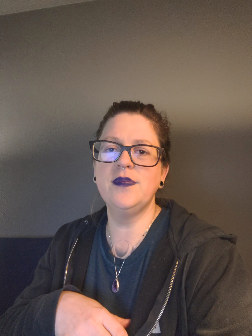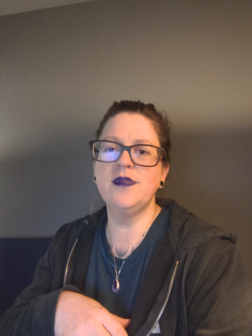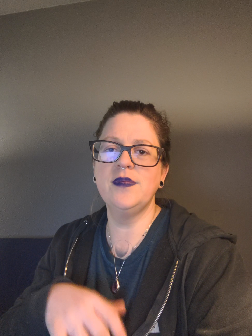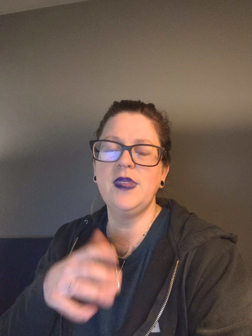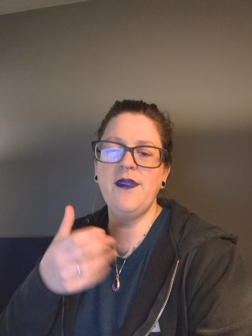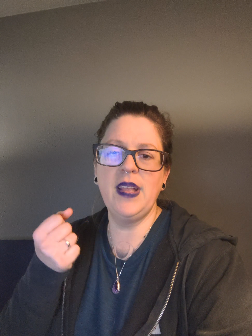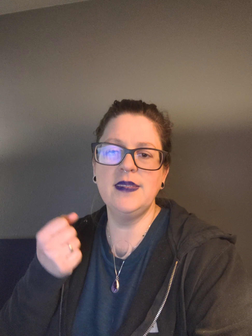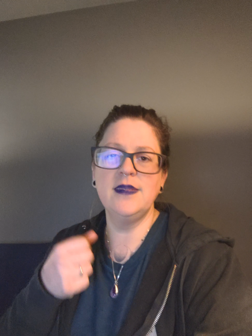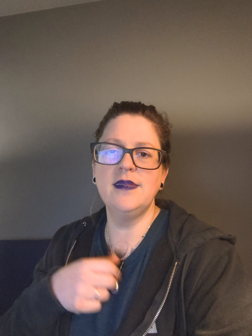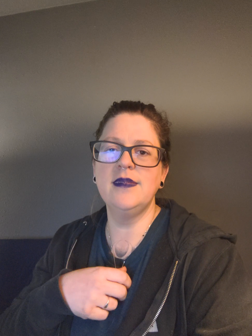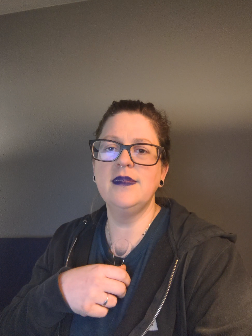fast